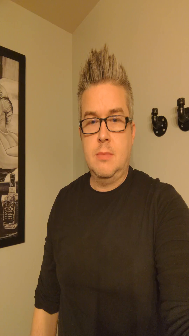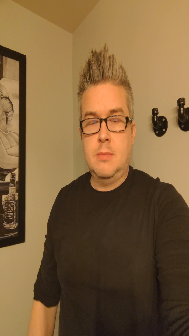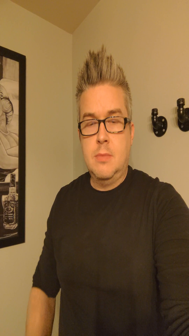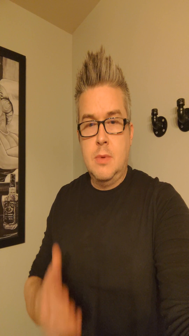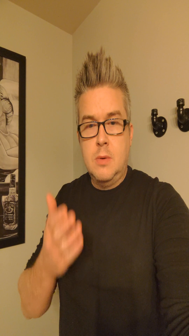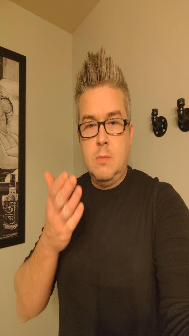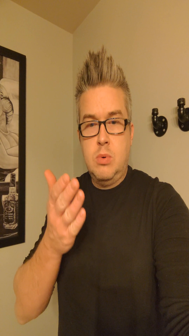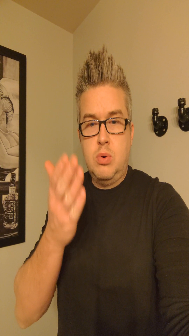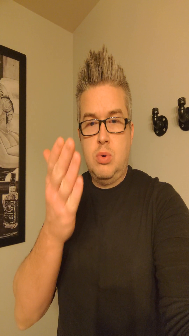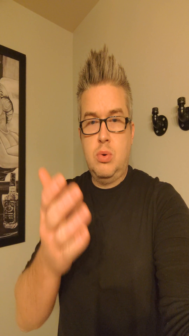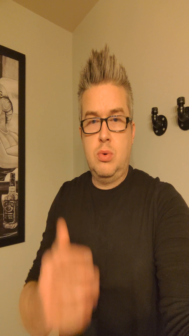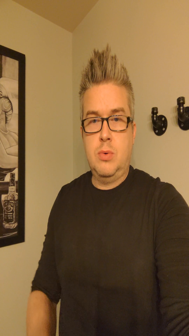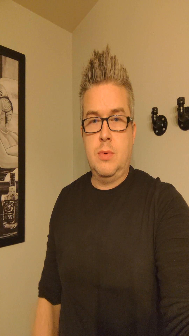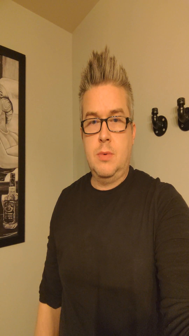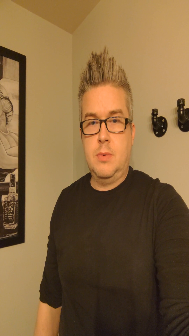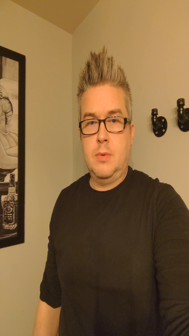boat